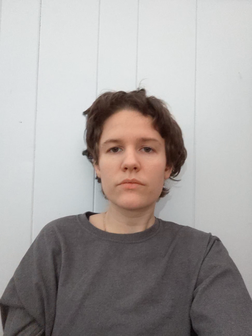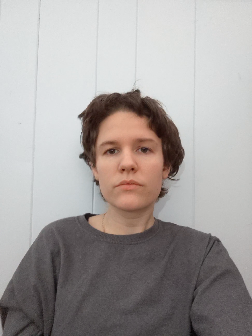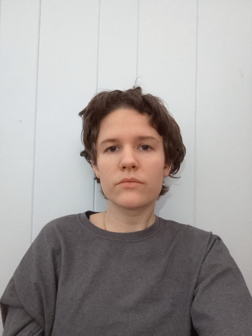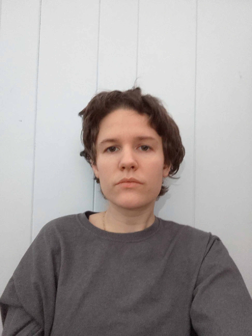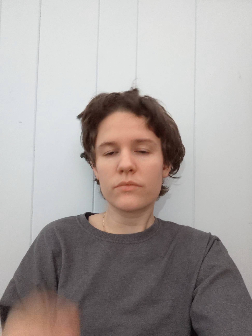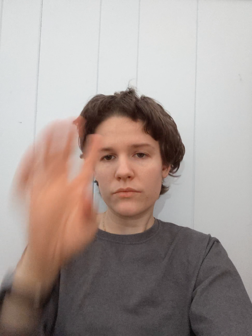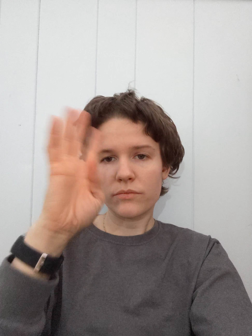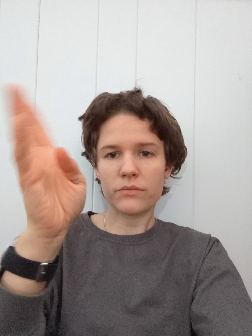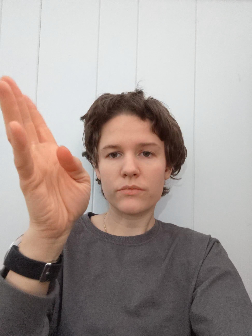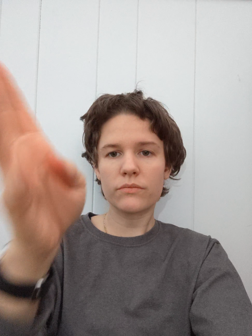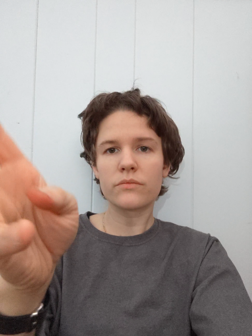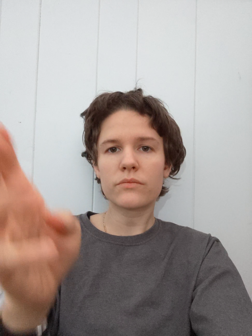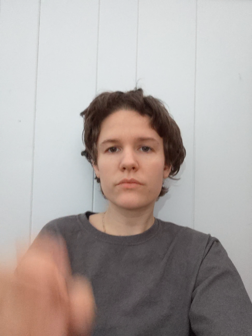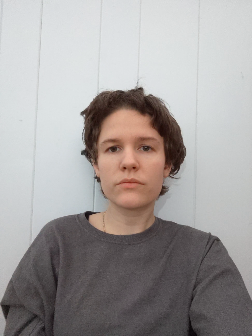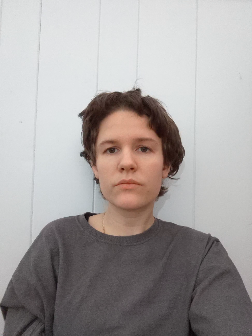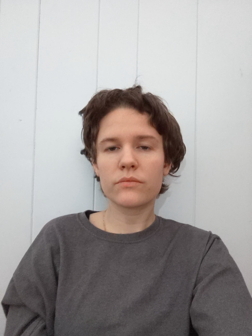pretend